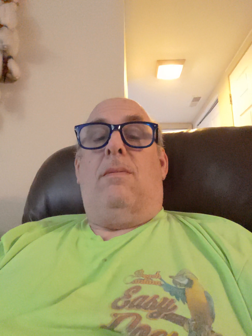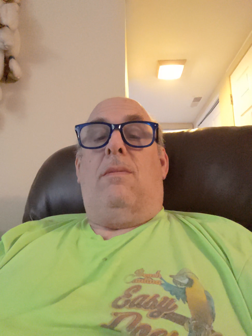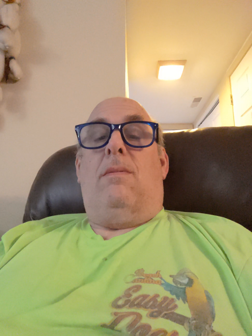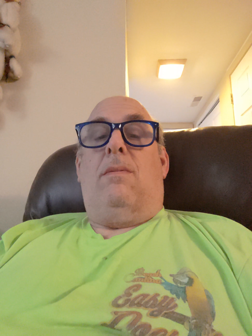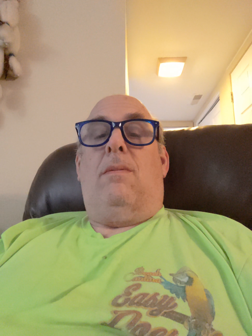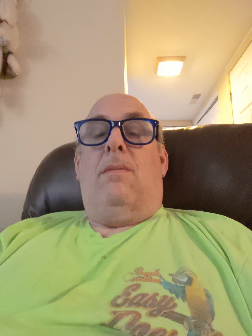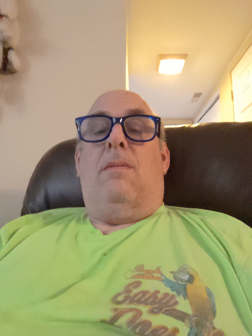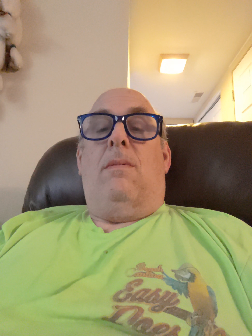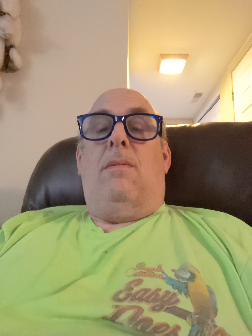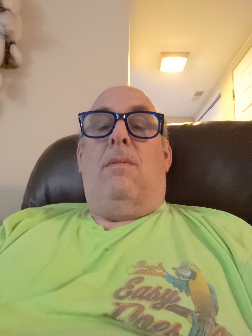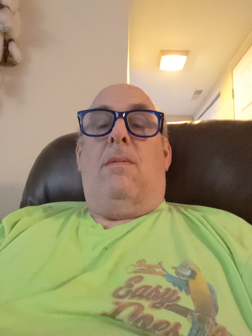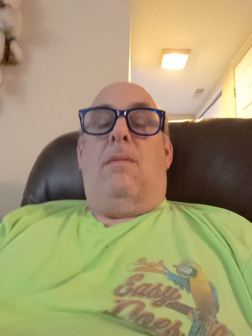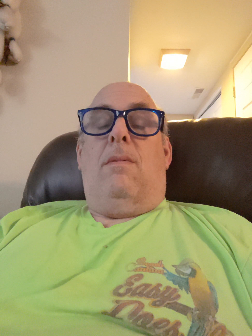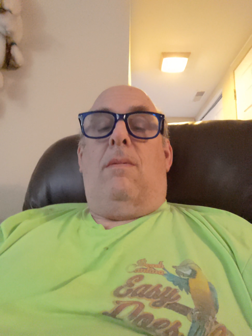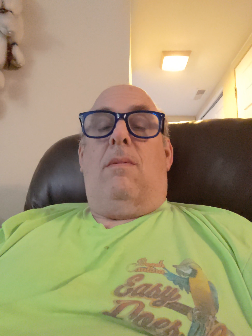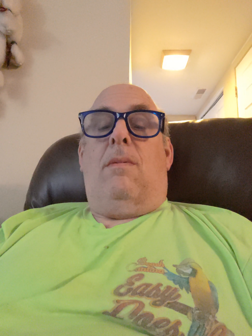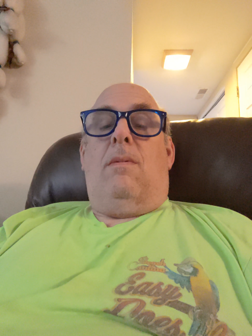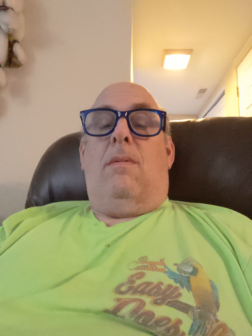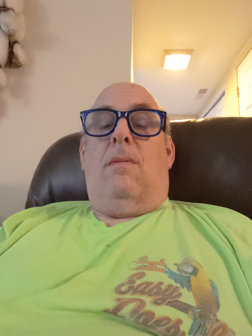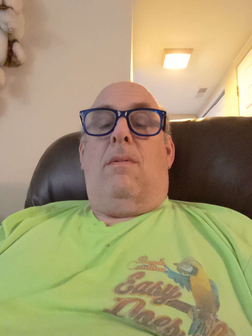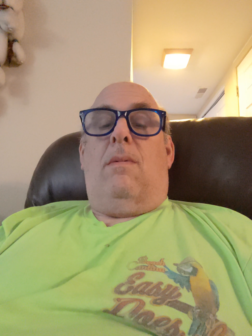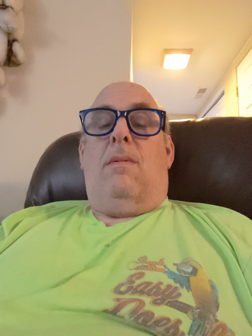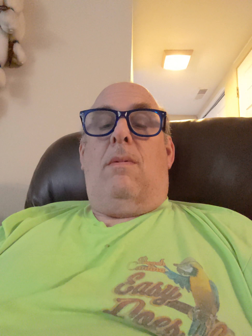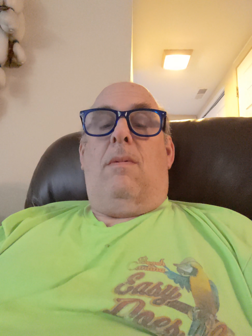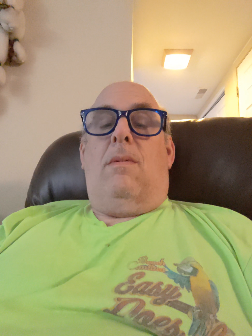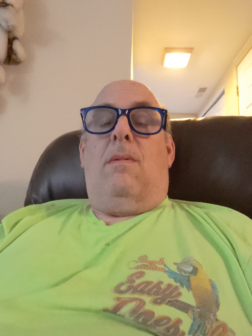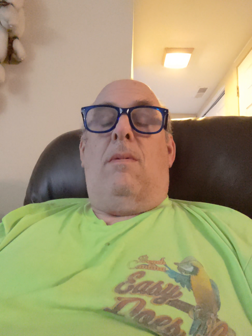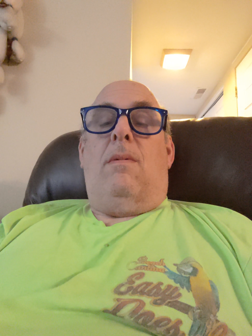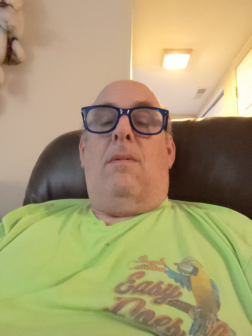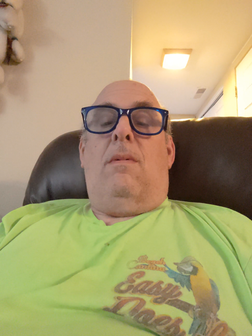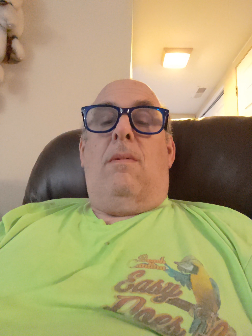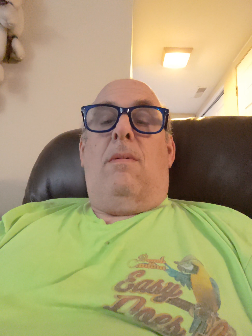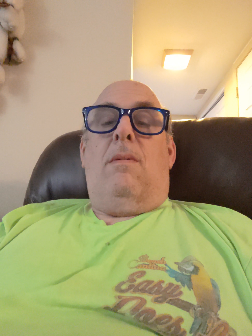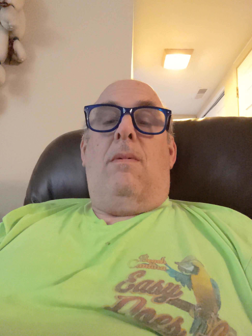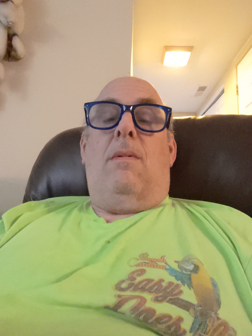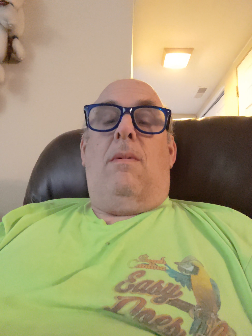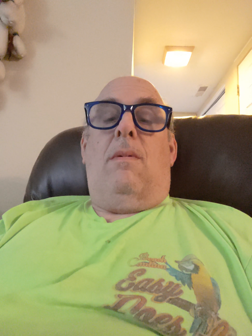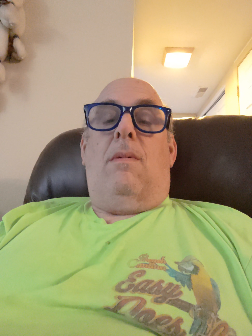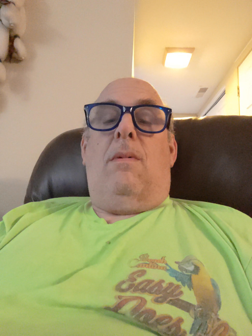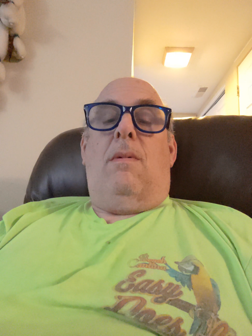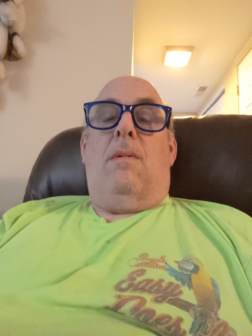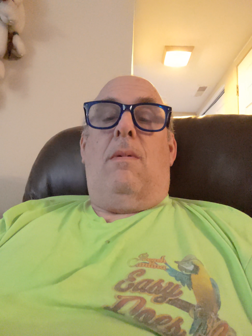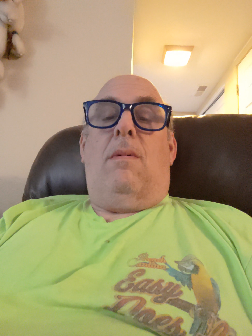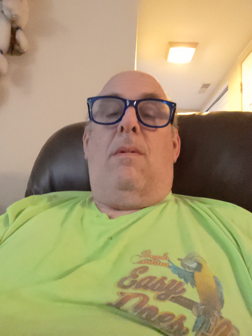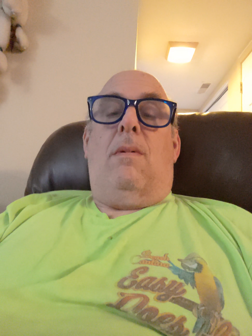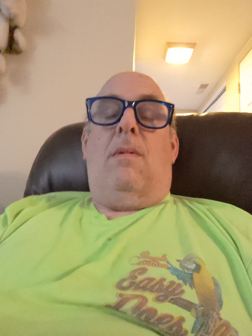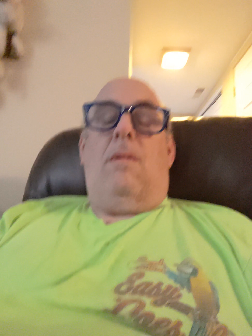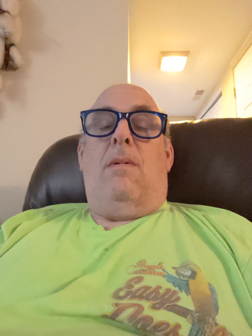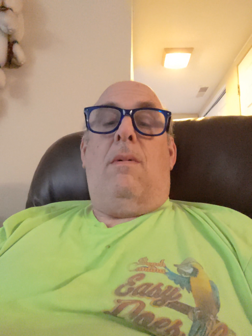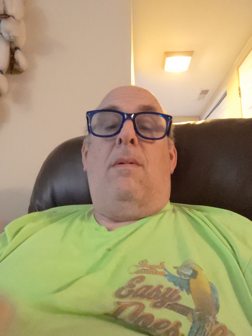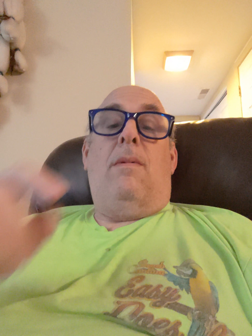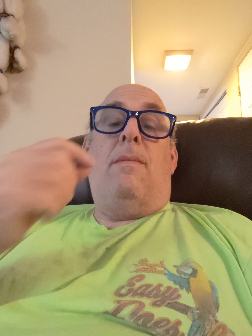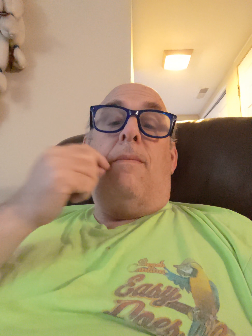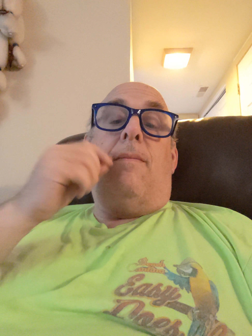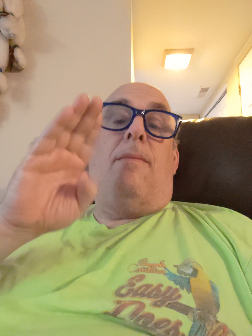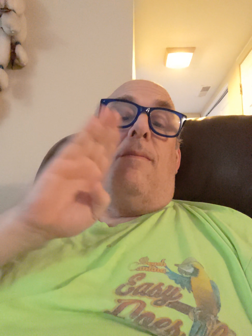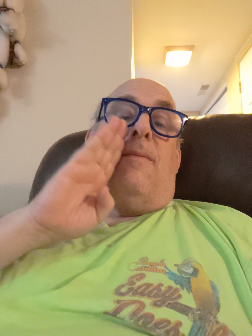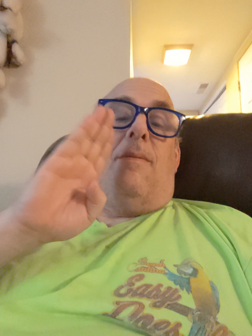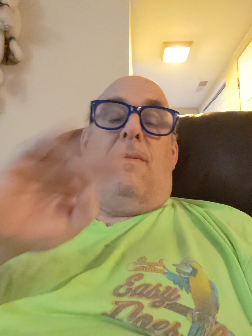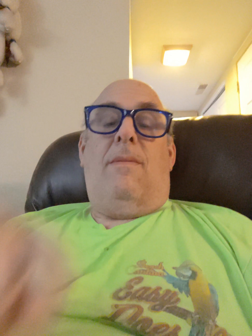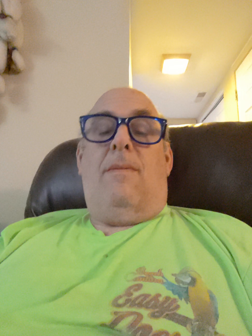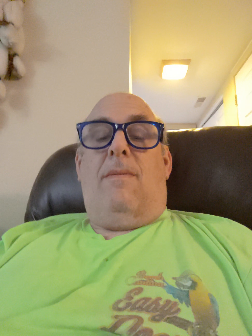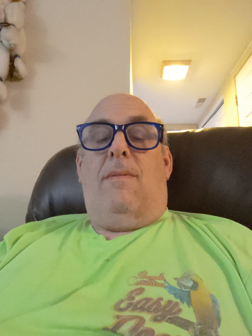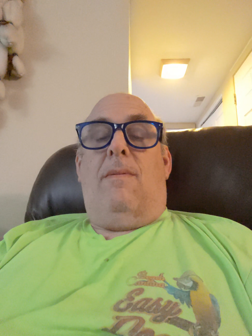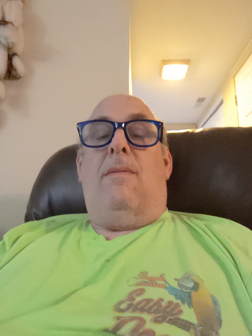bee